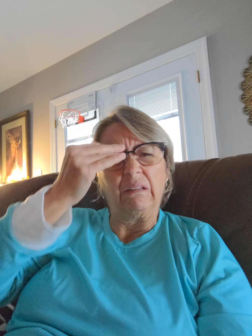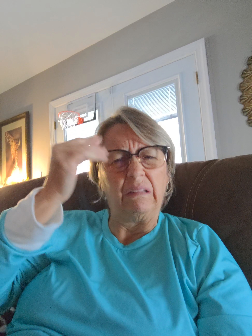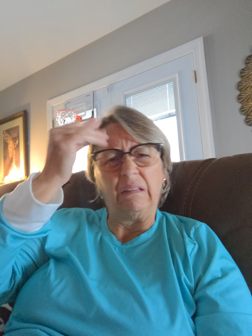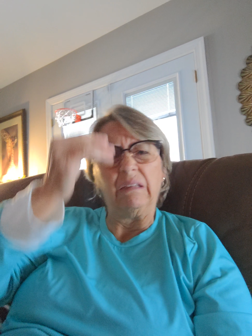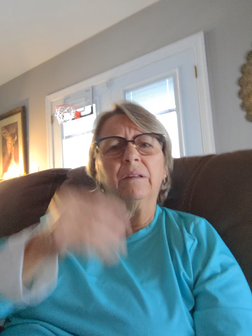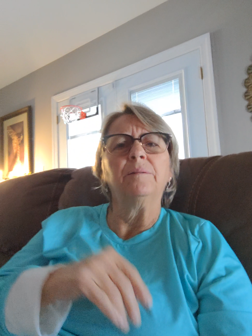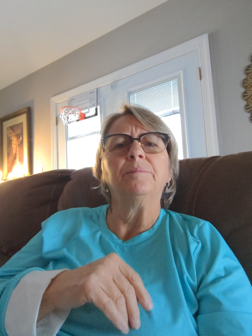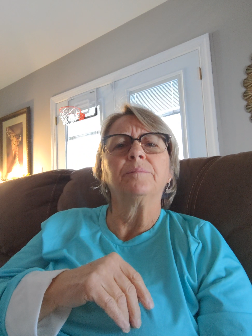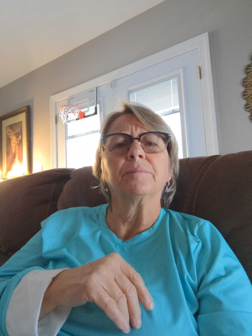think